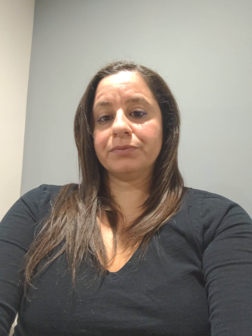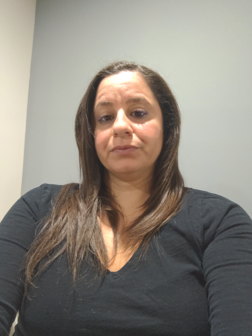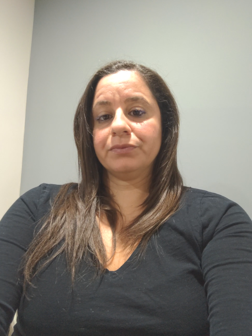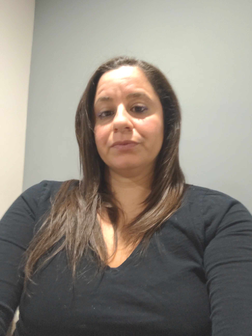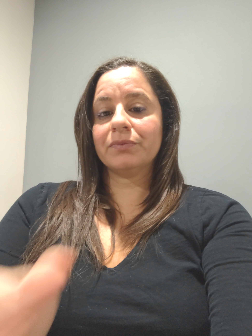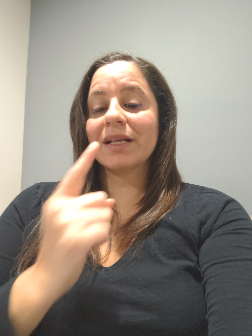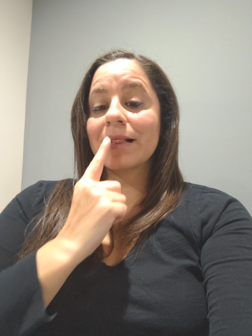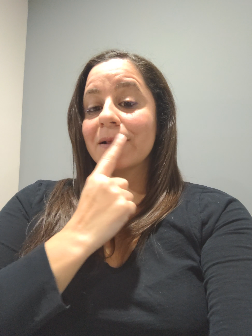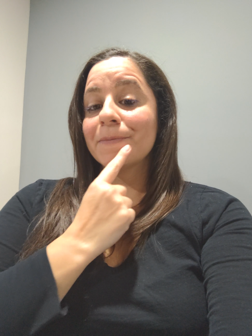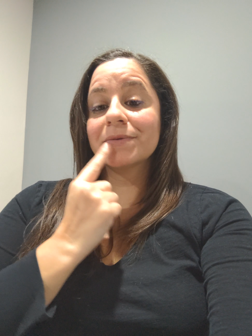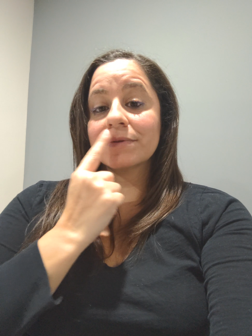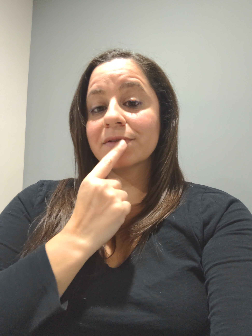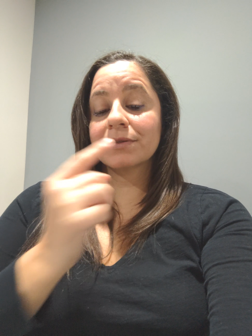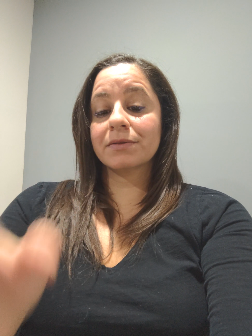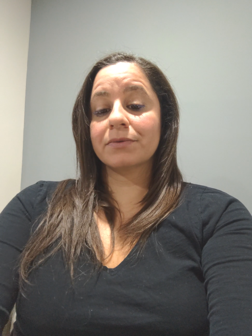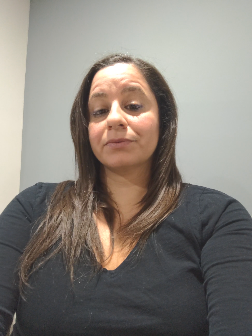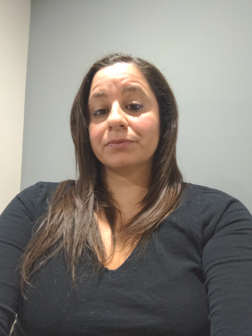lips